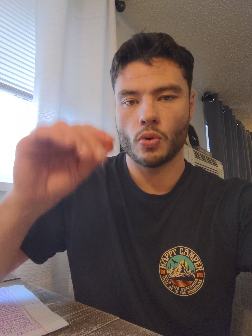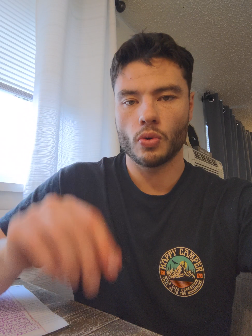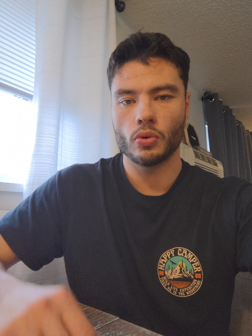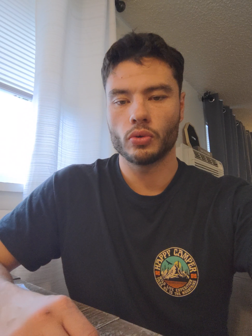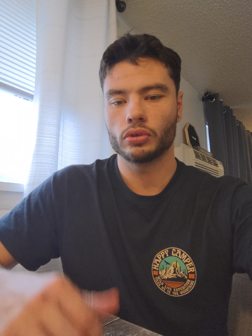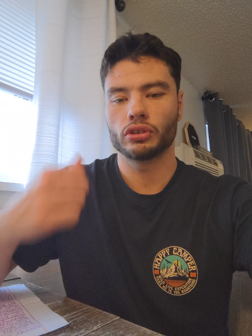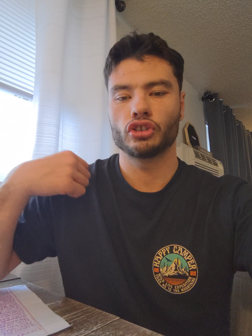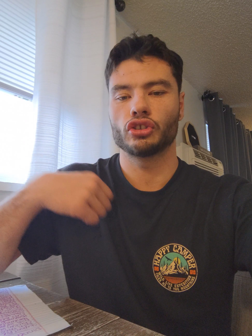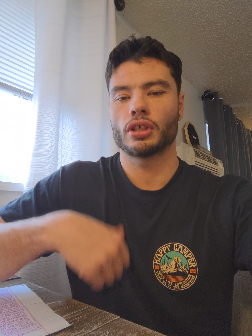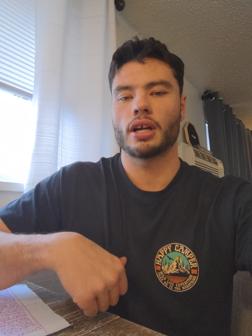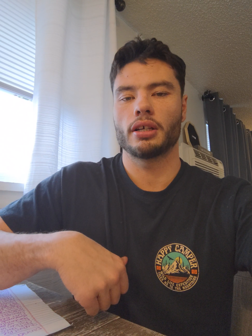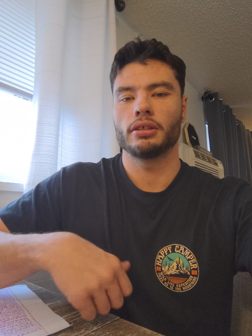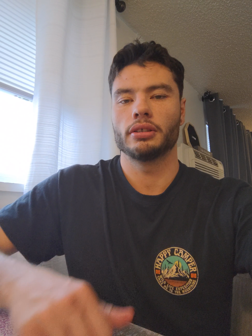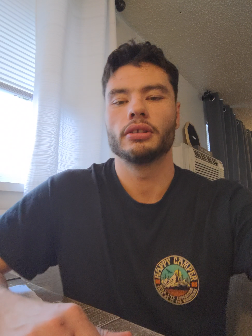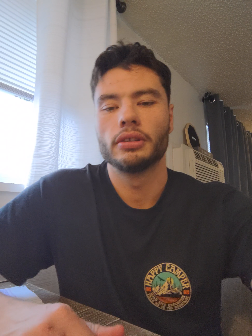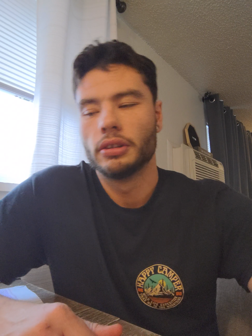jacket